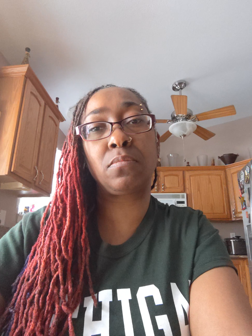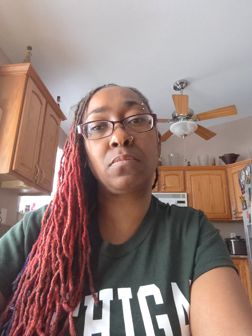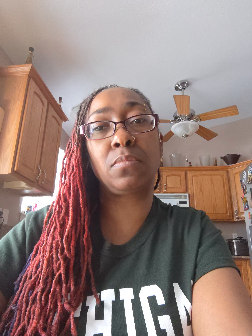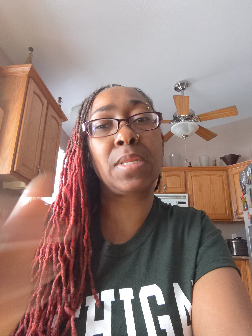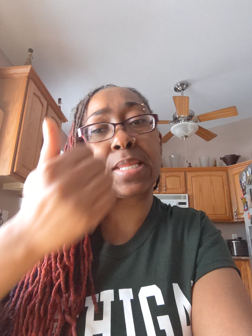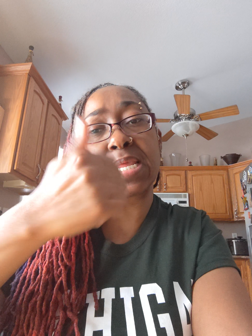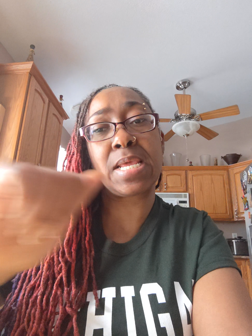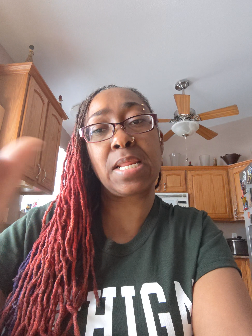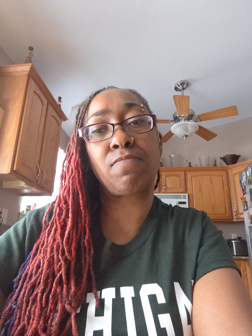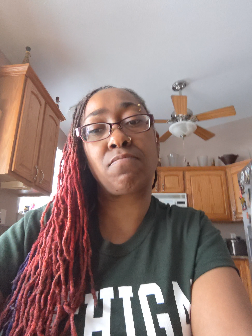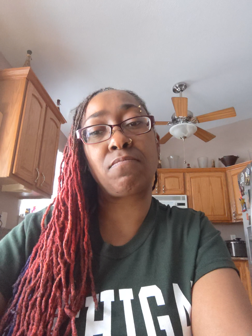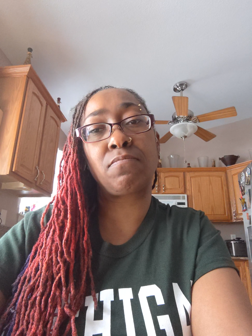any